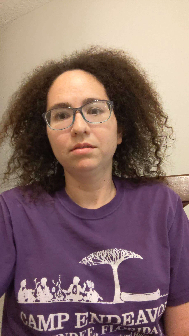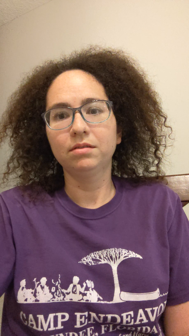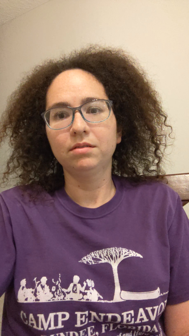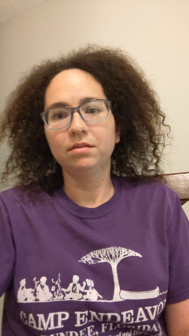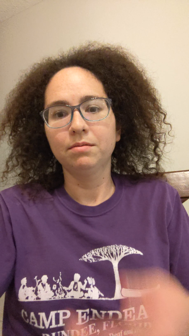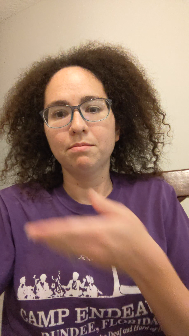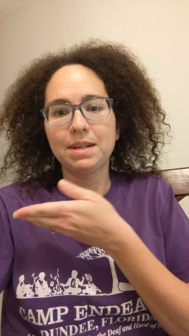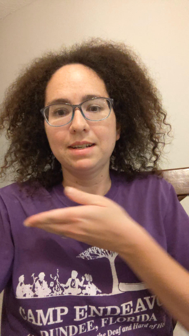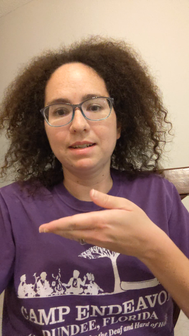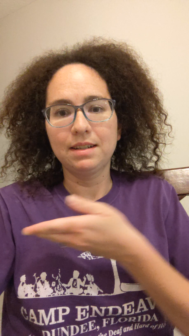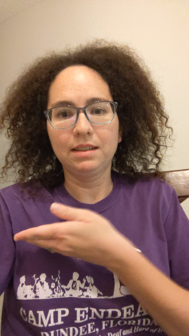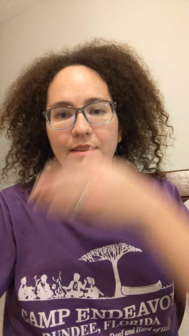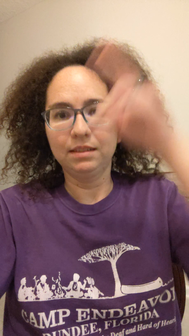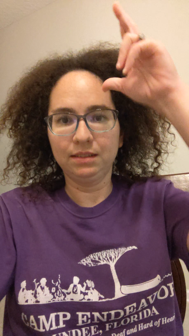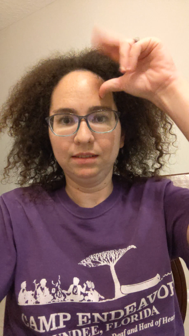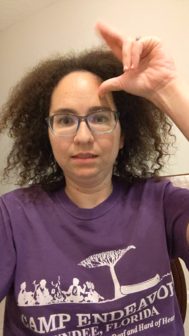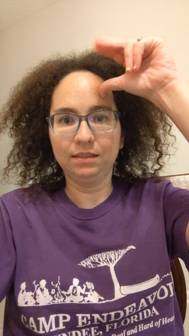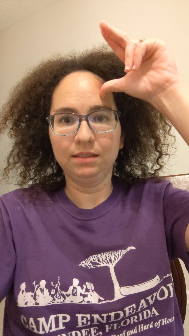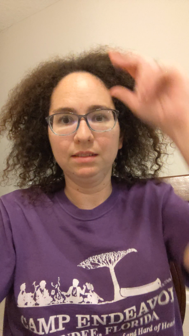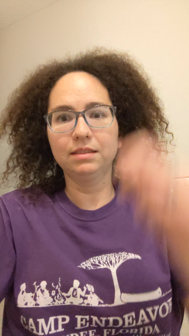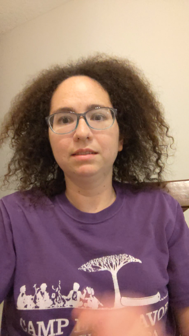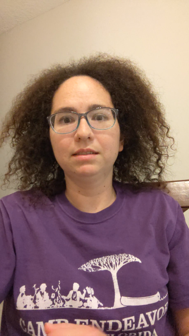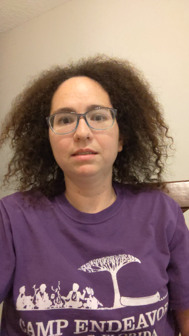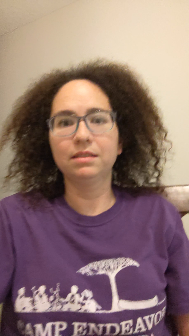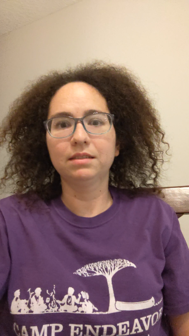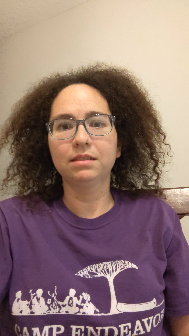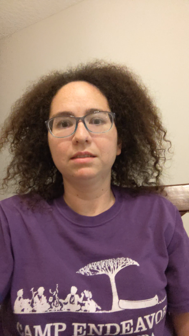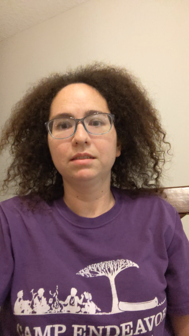pony